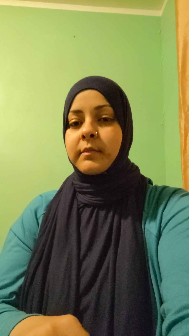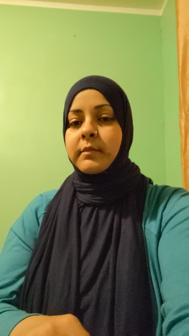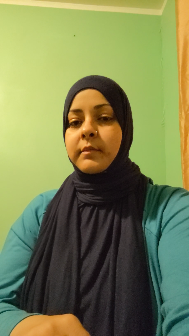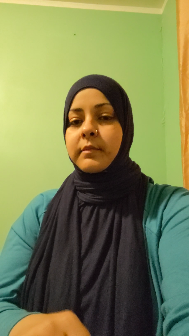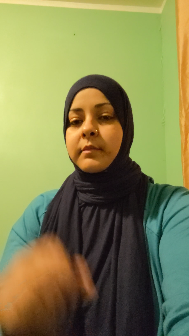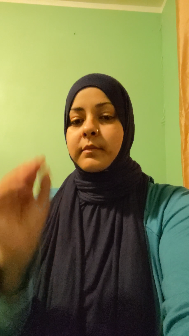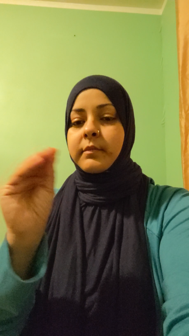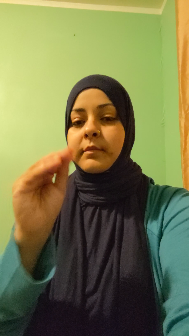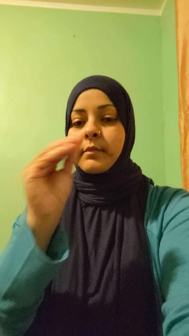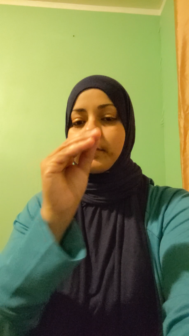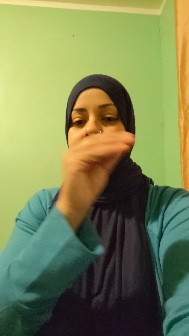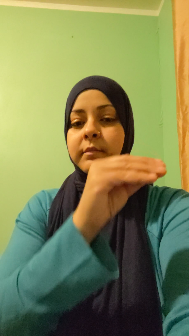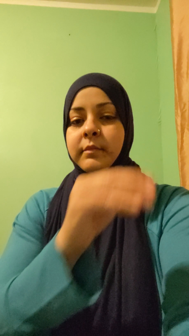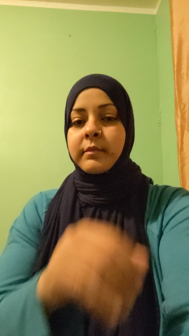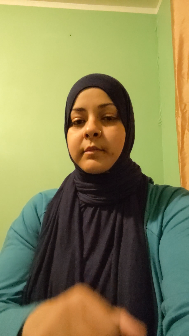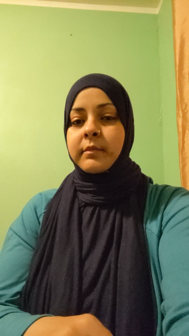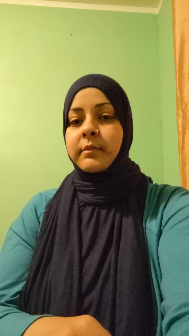dinosaur